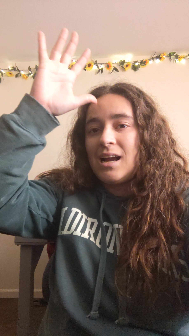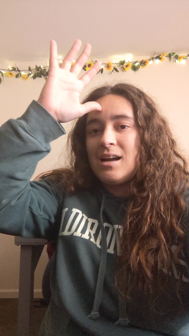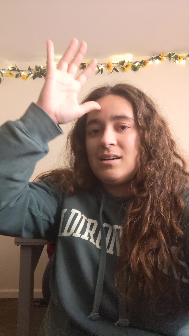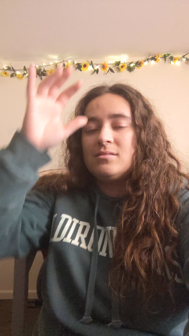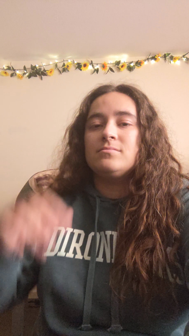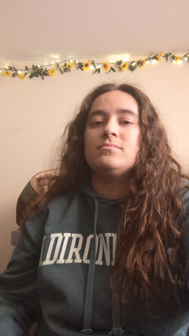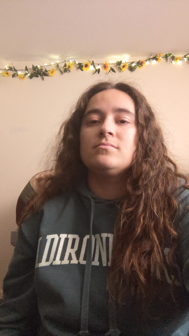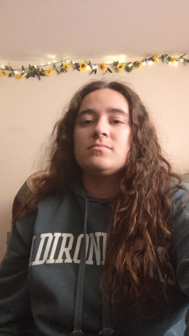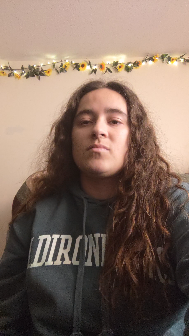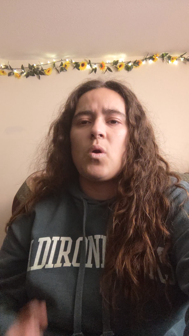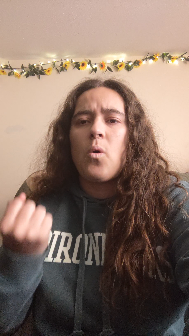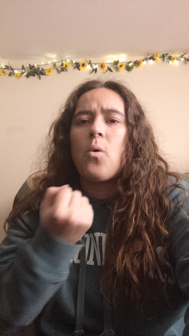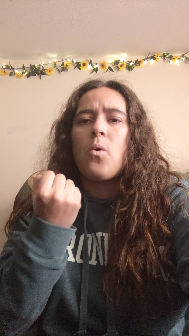hold